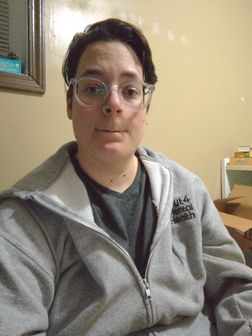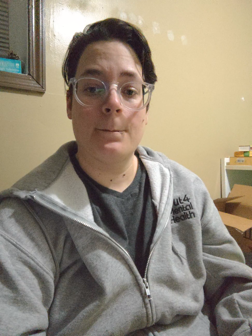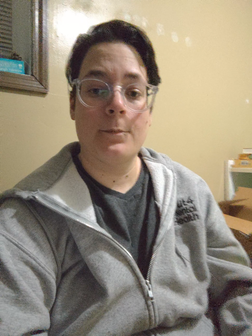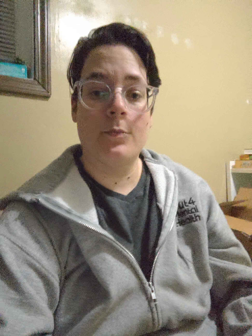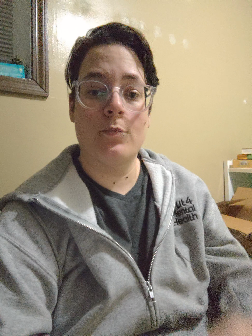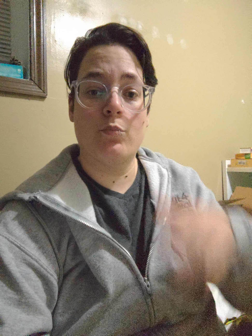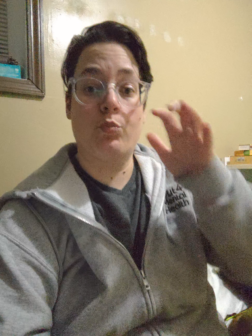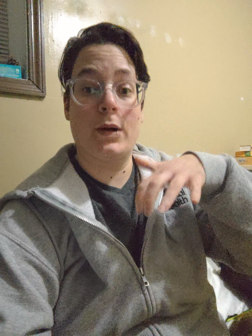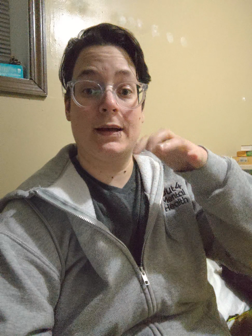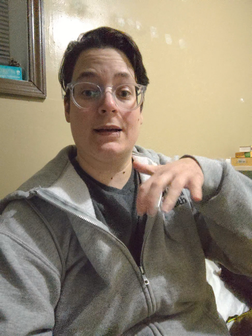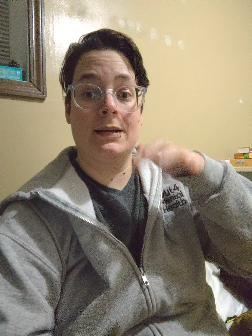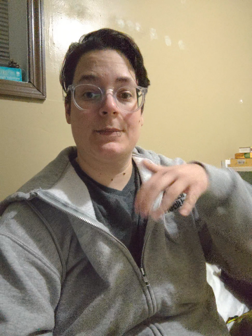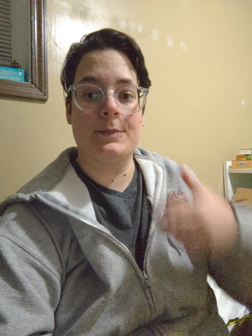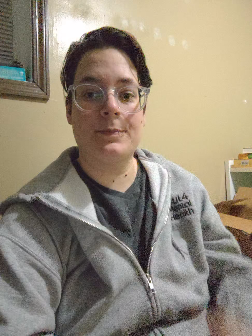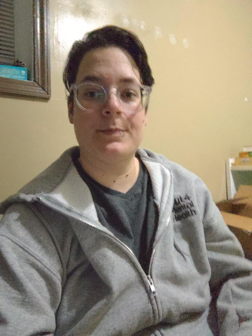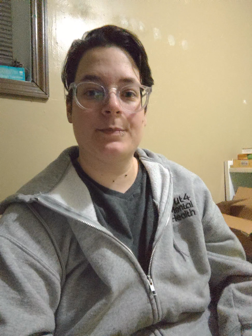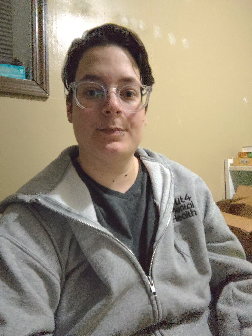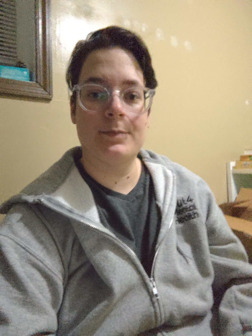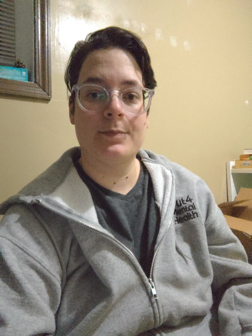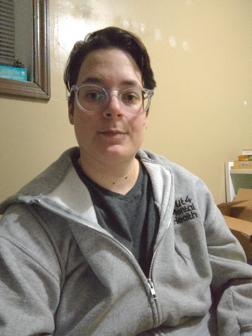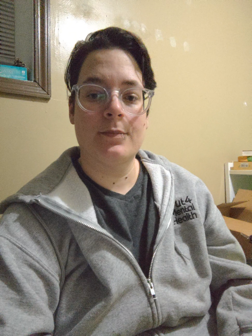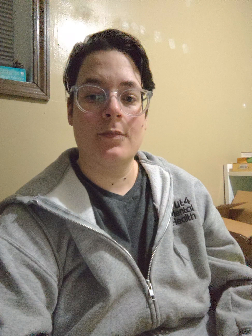rain